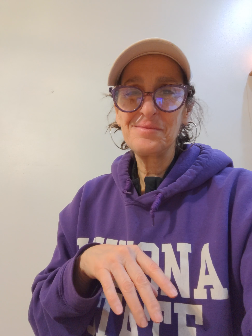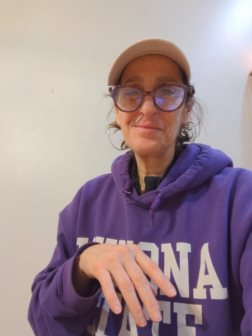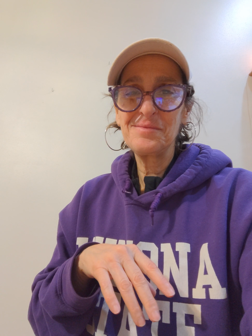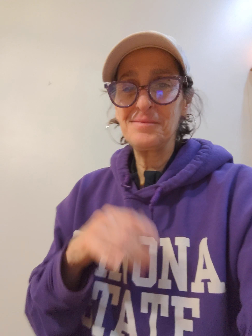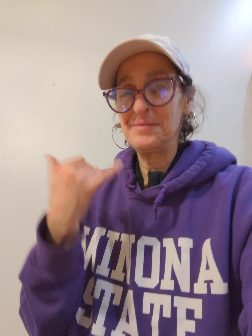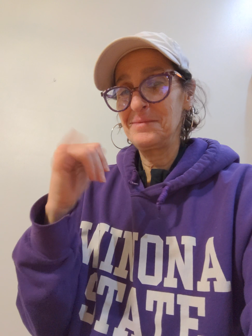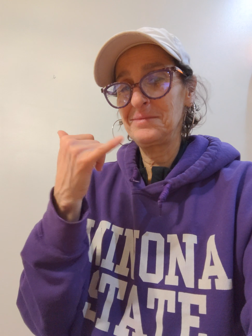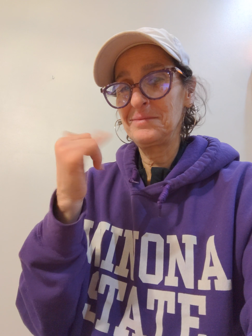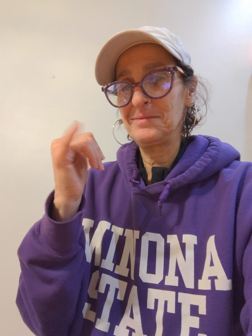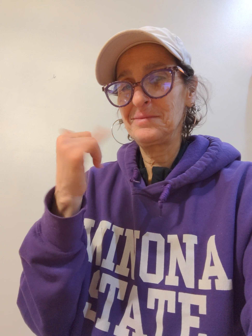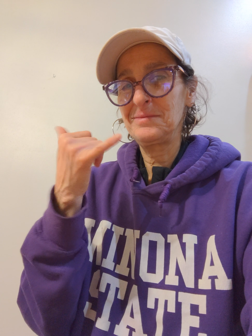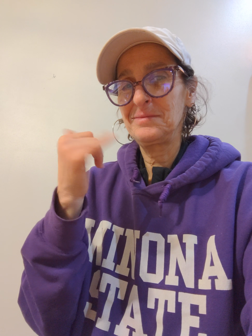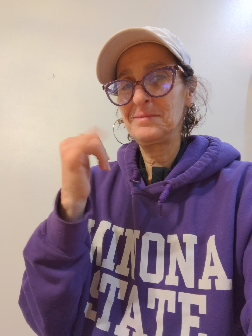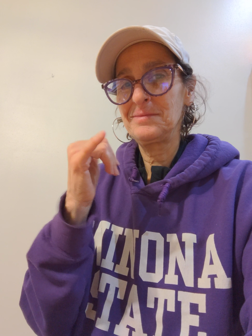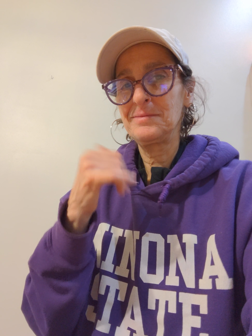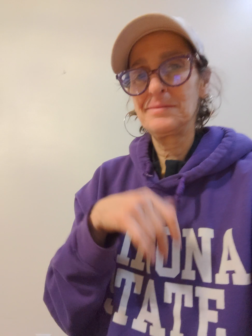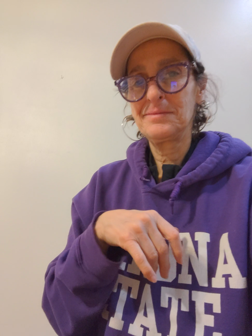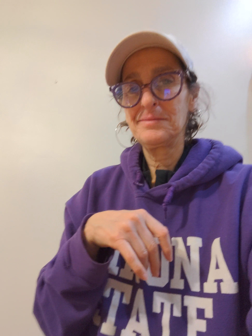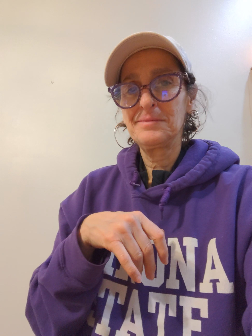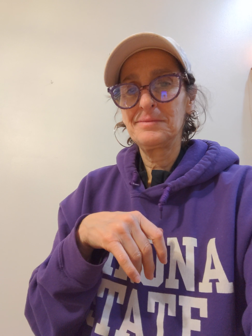yellow